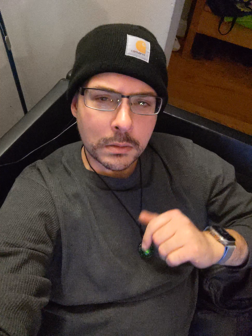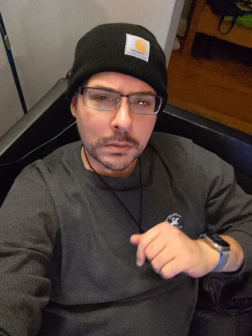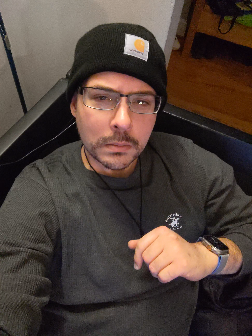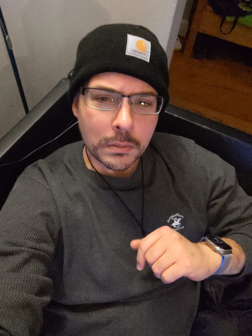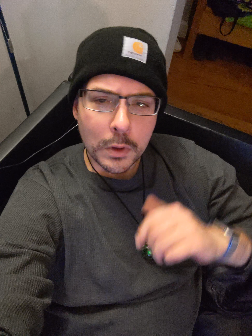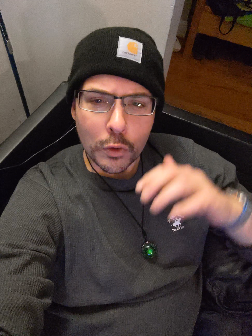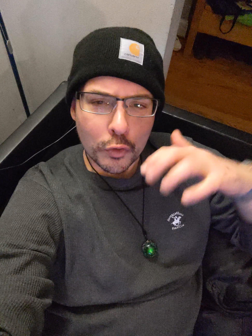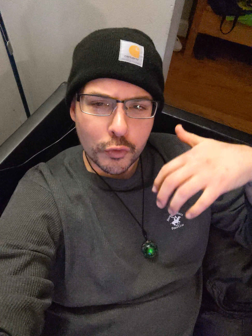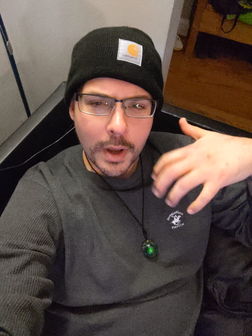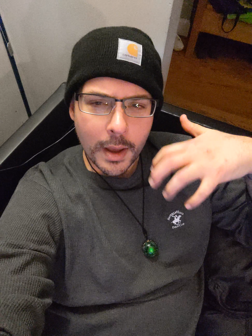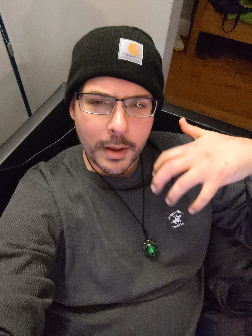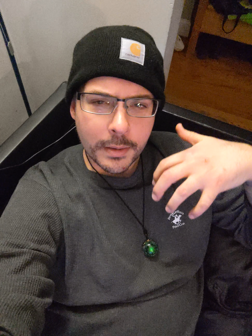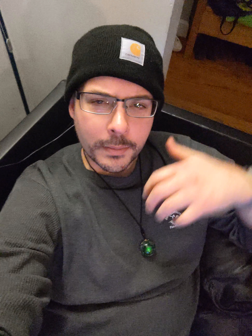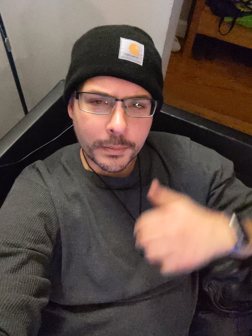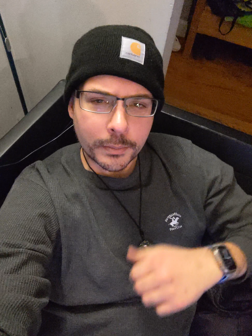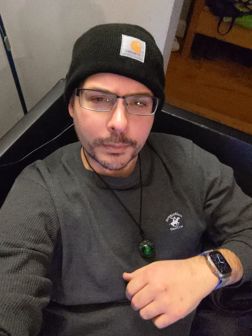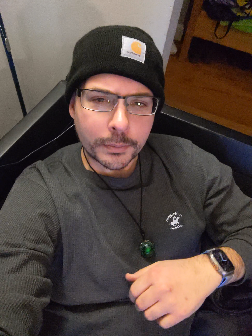rain